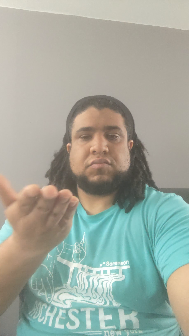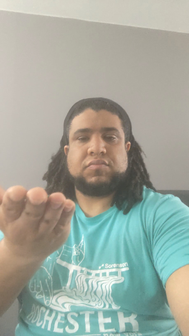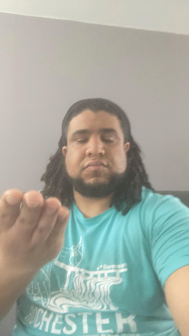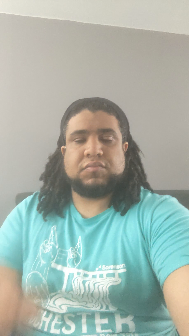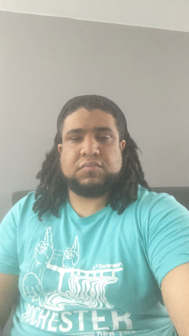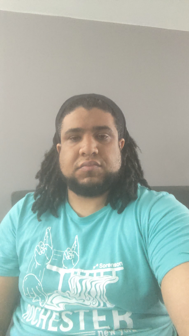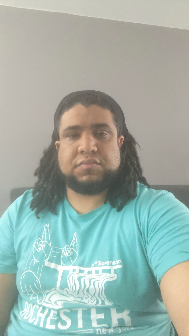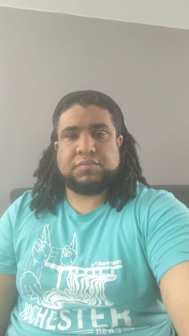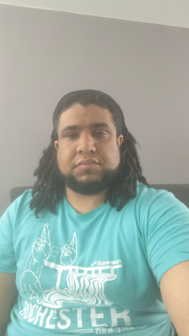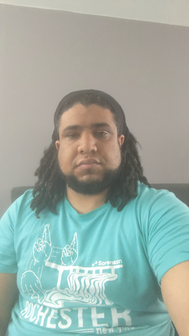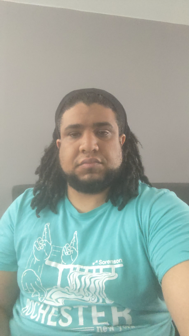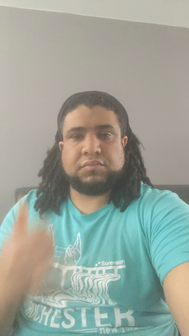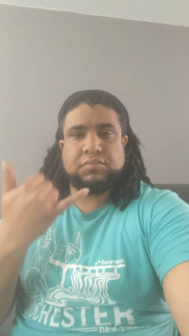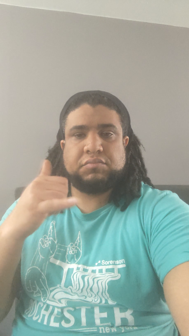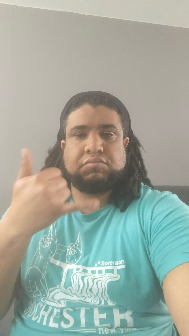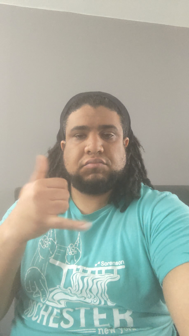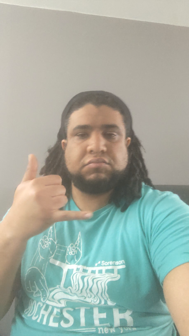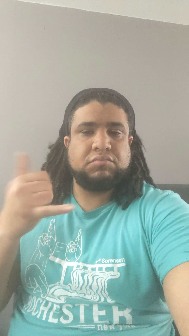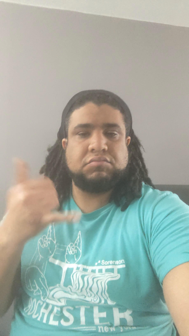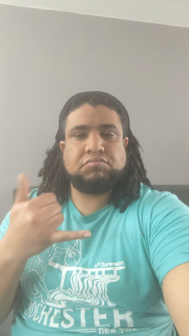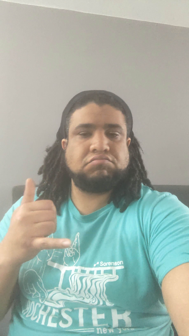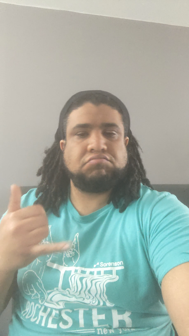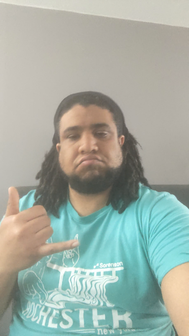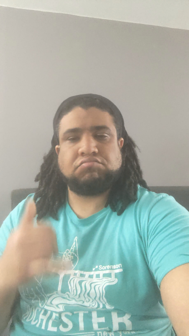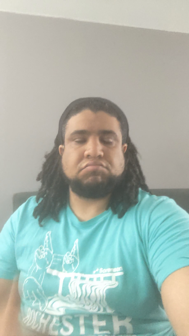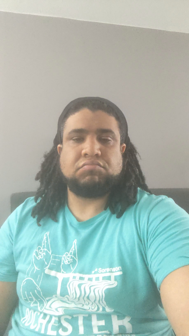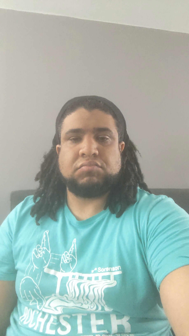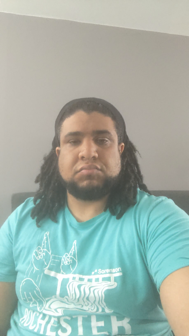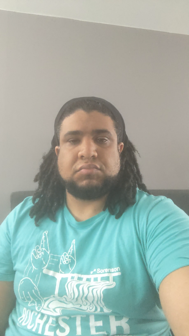play